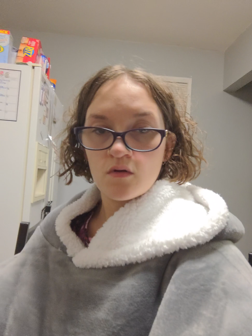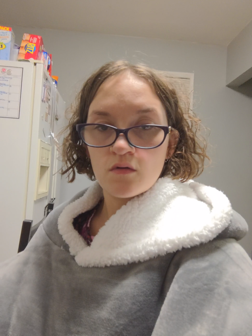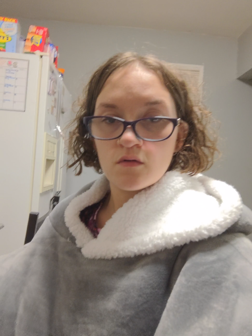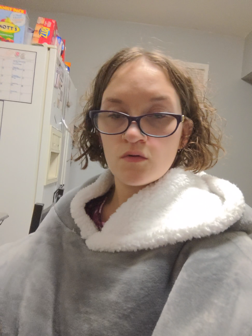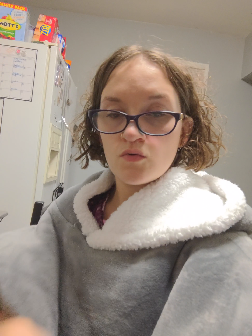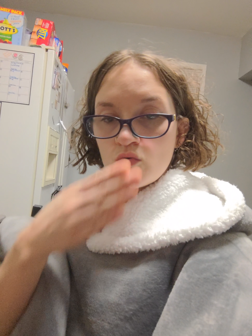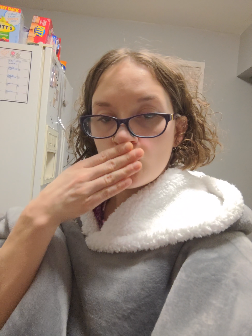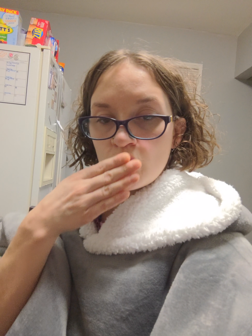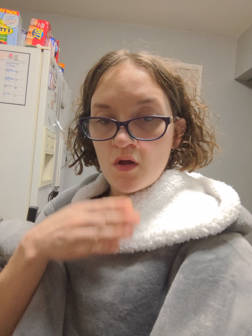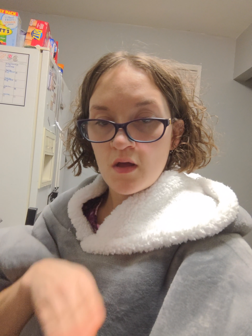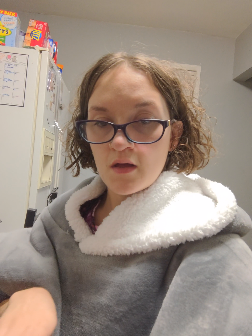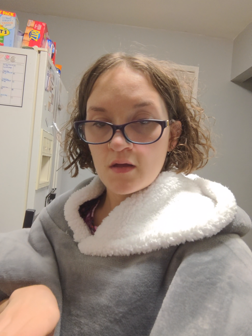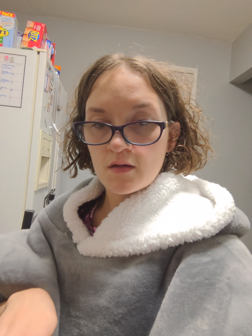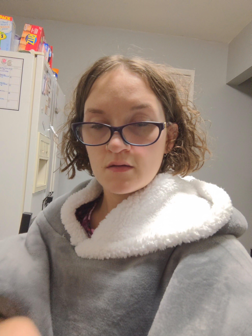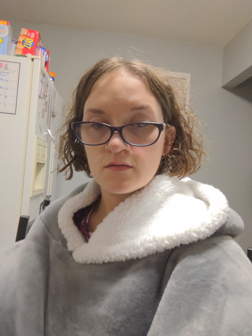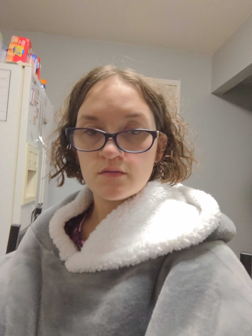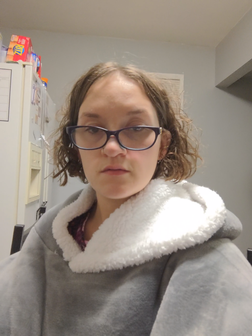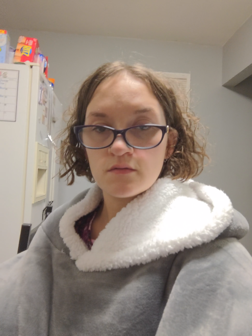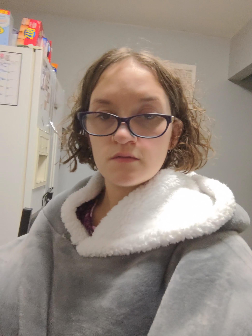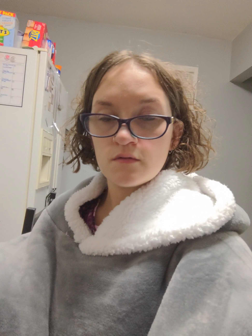quiet